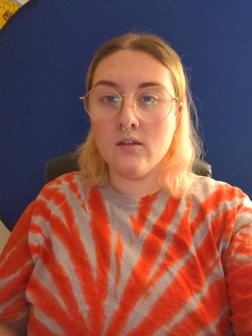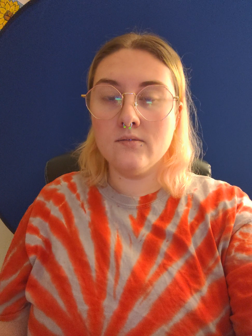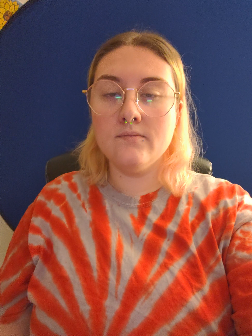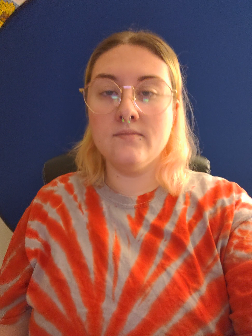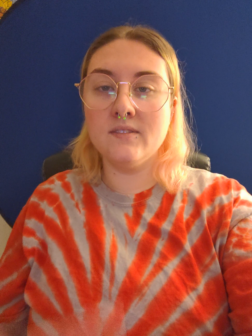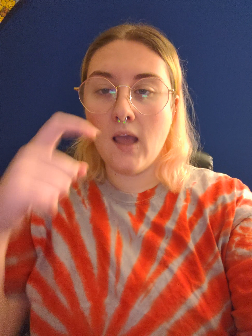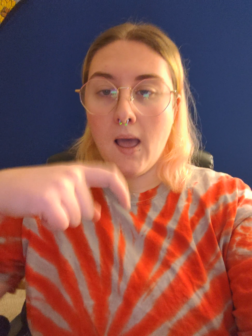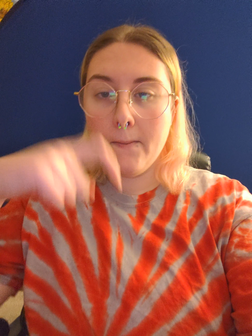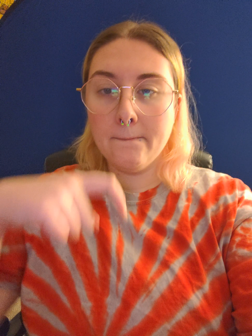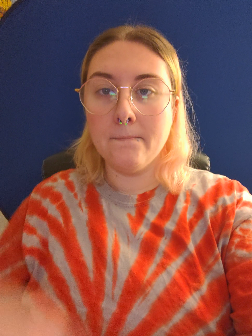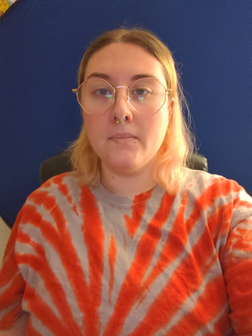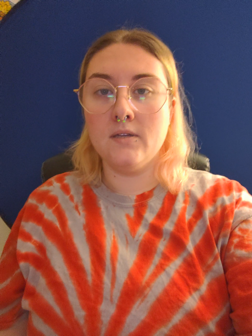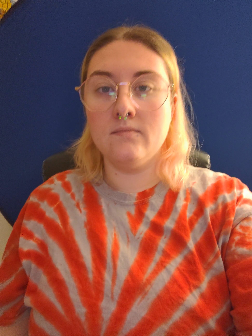time